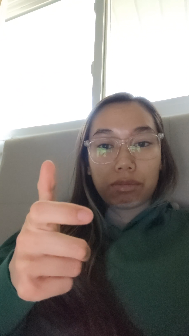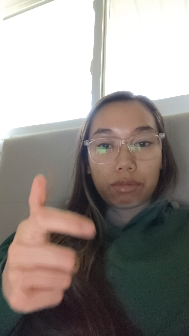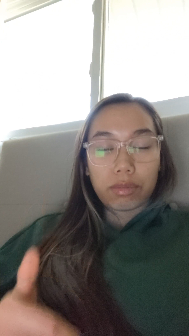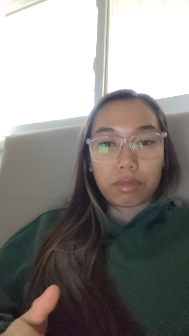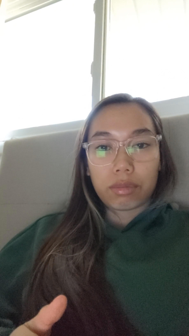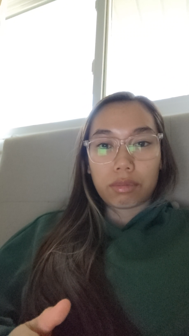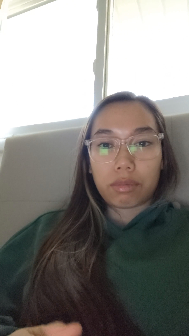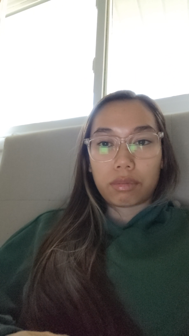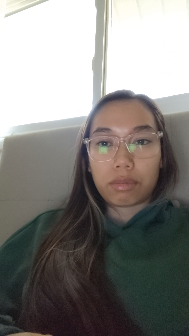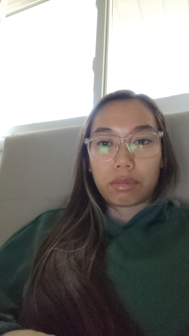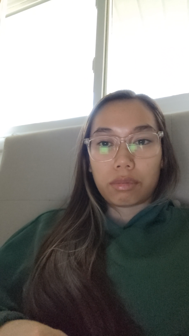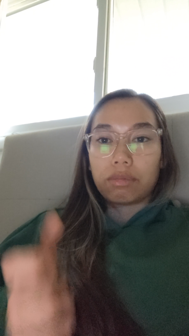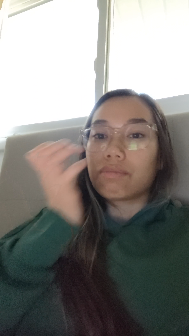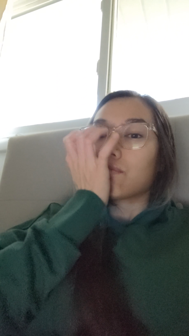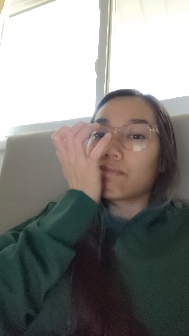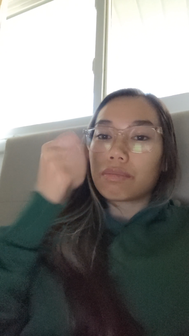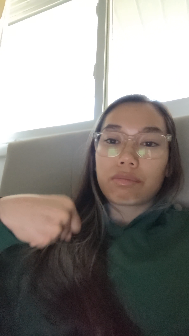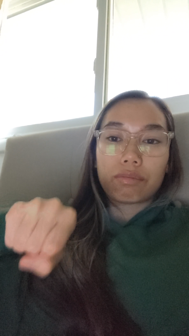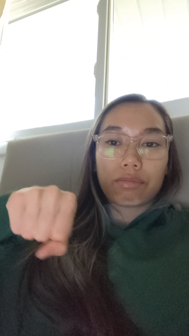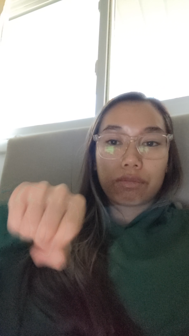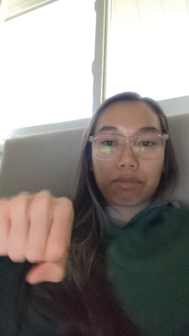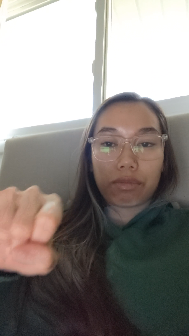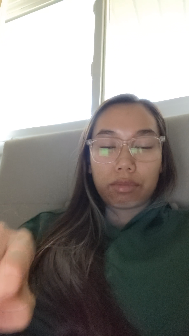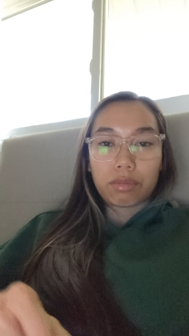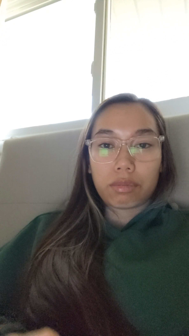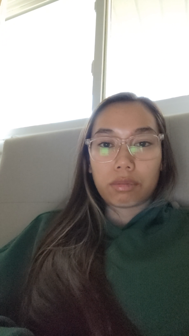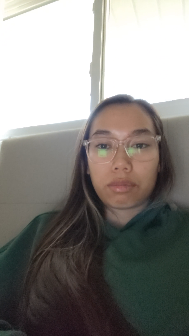lawn mower